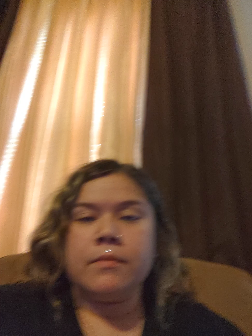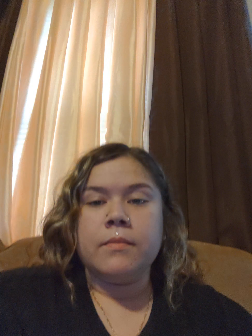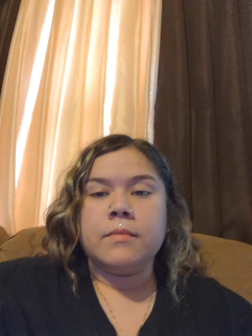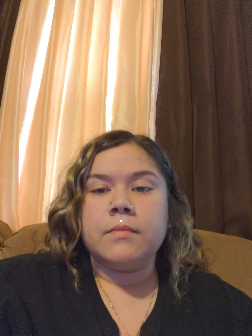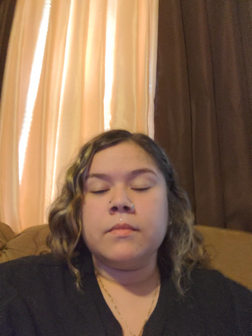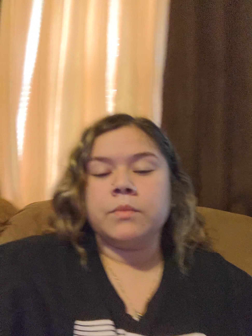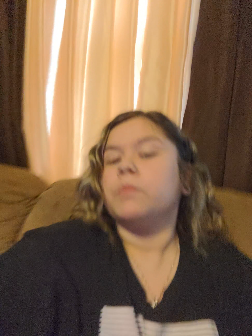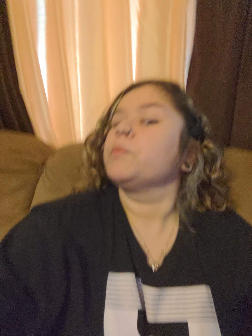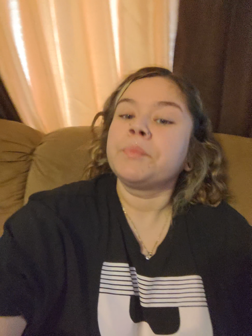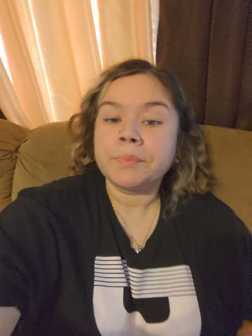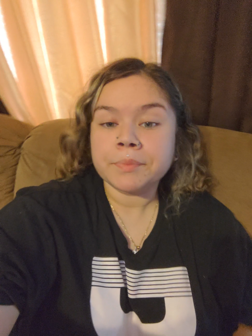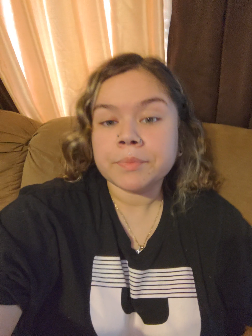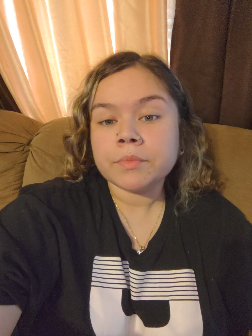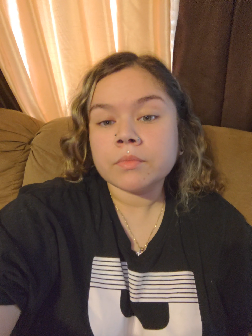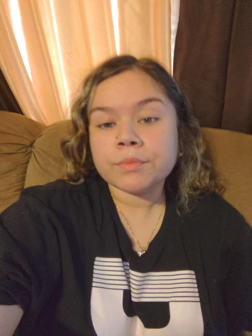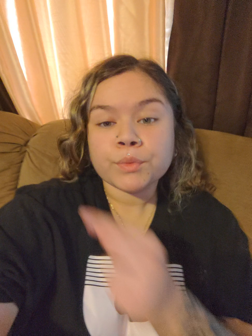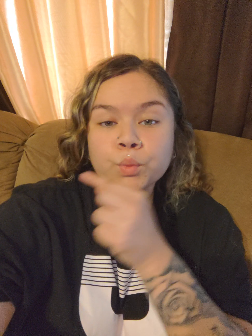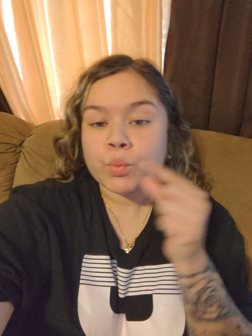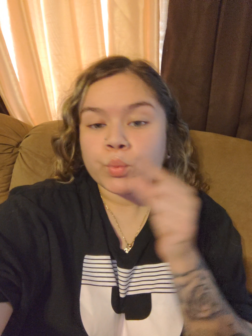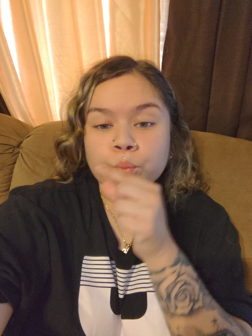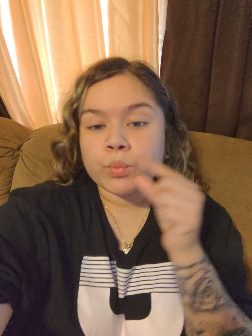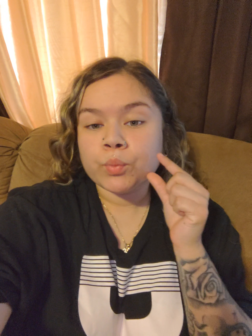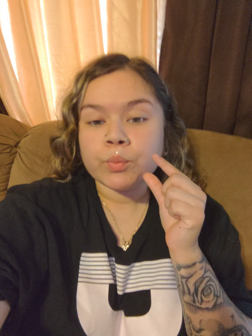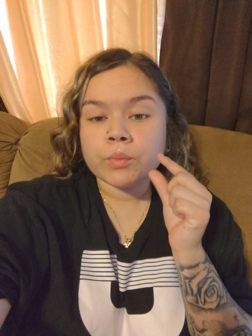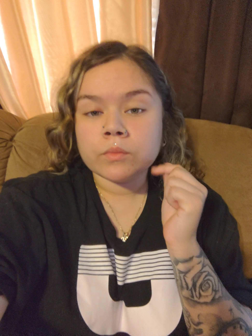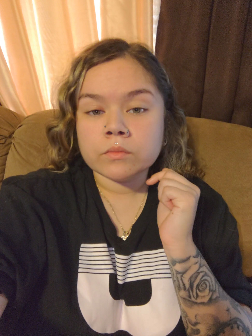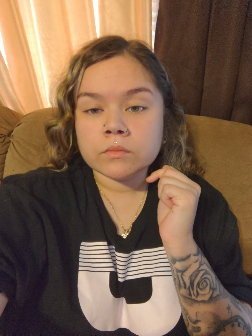glue